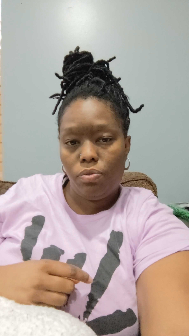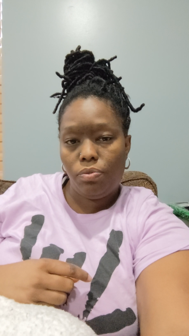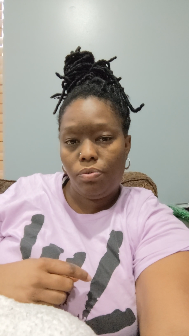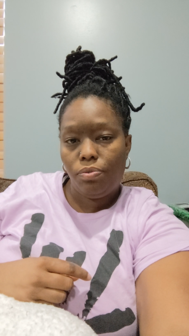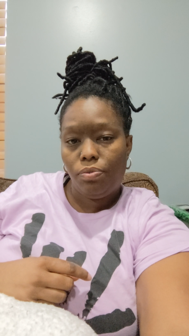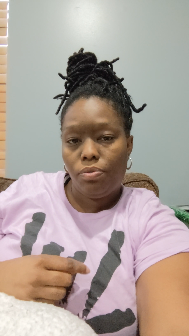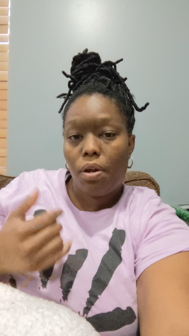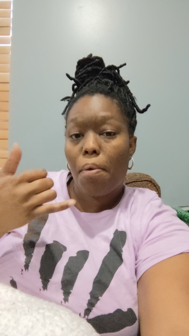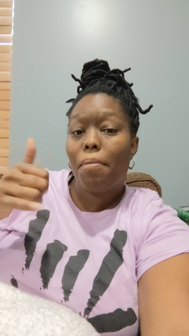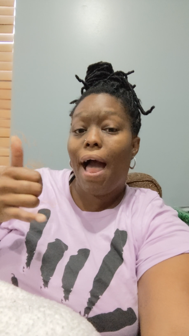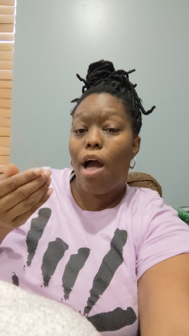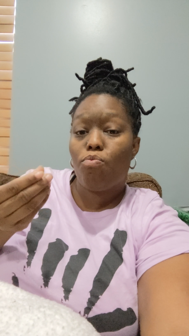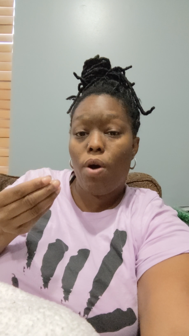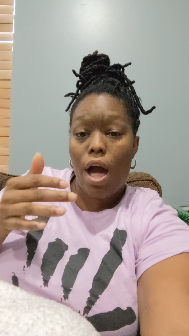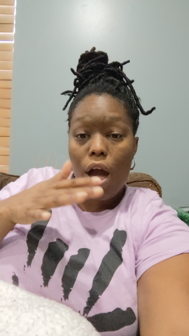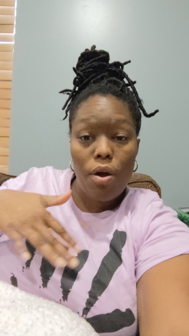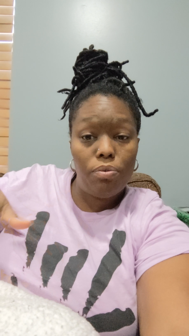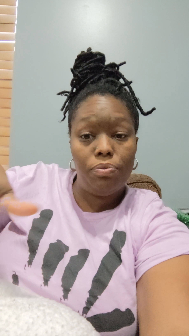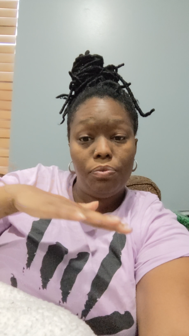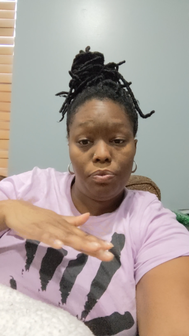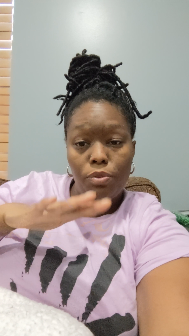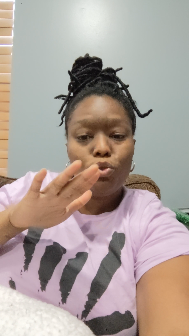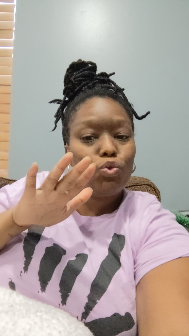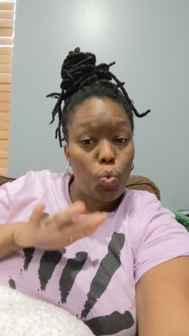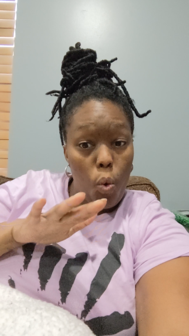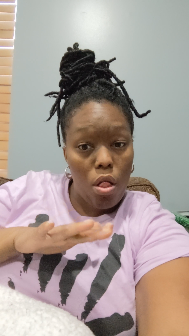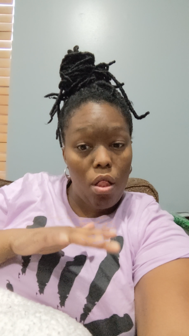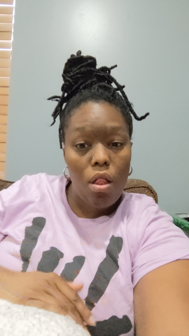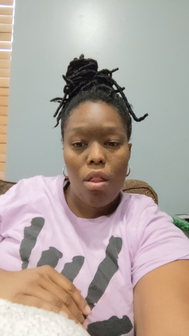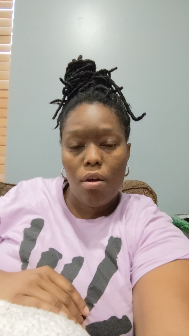playground